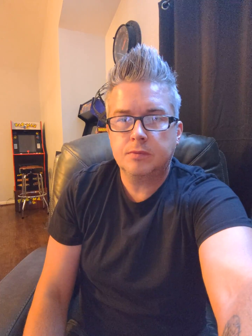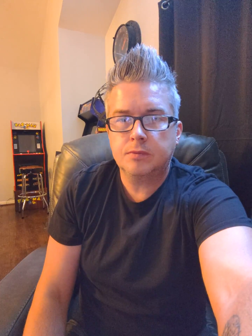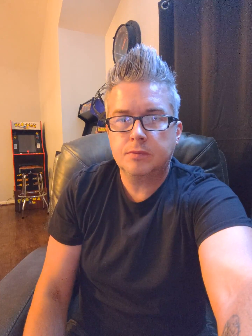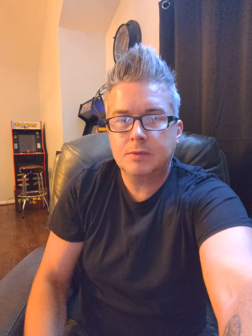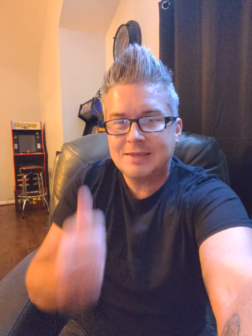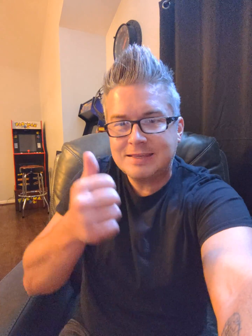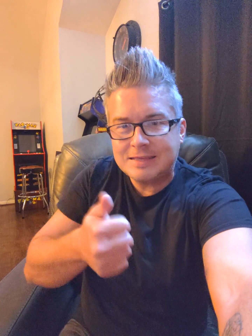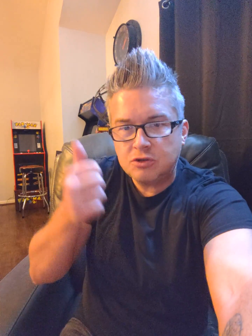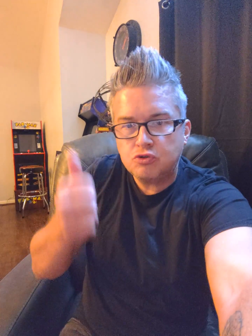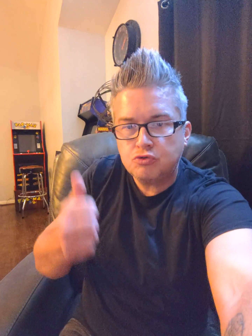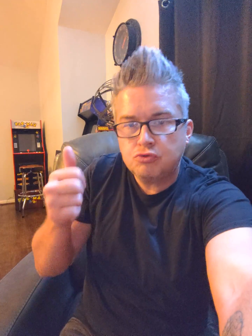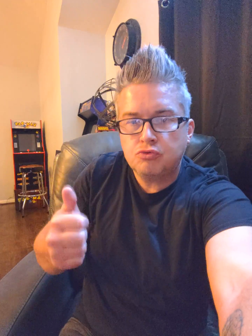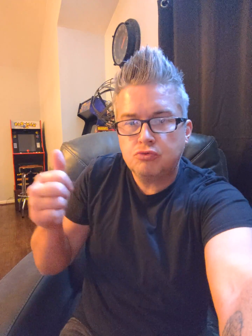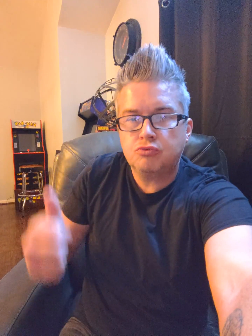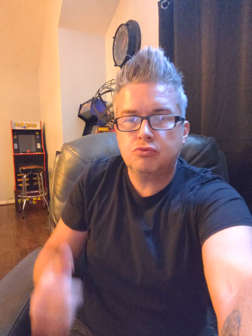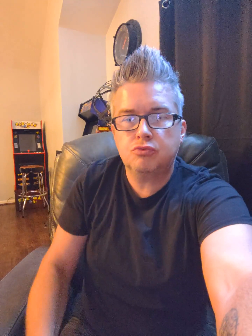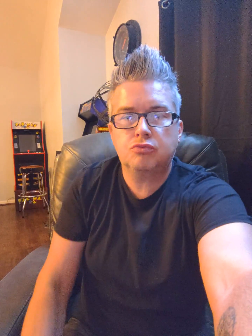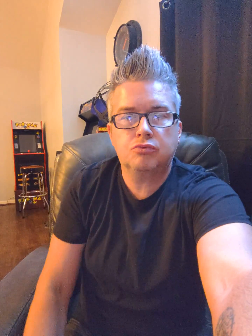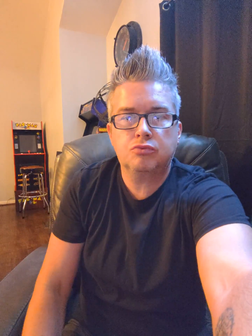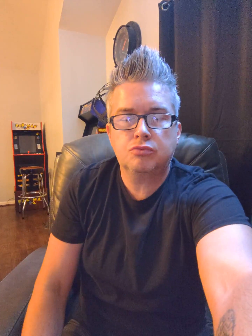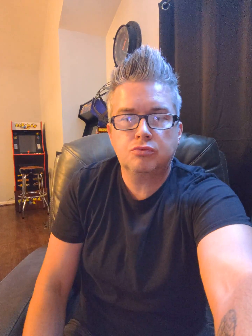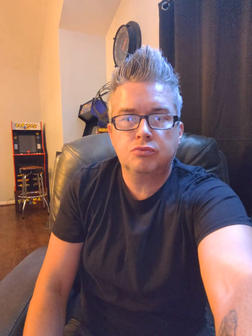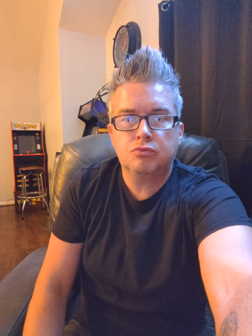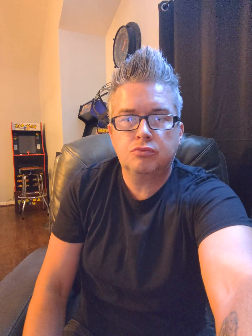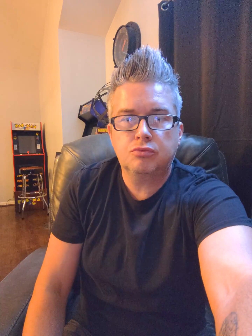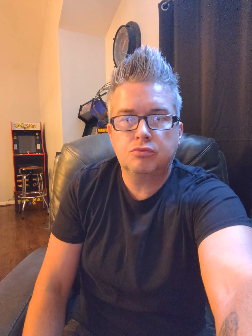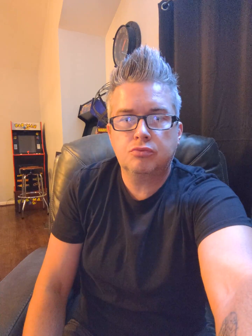each